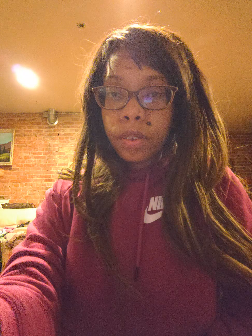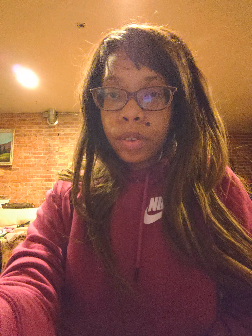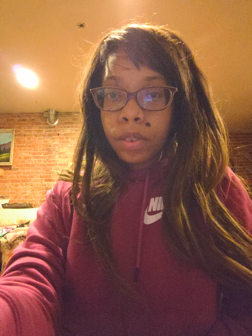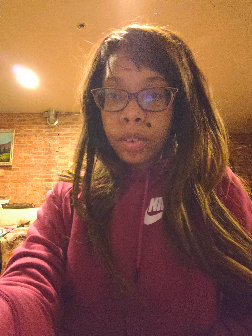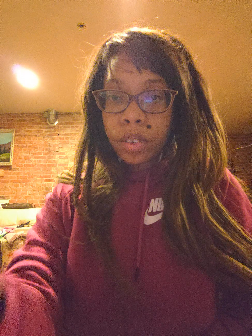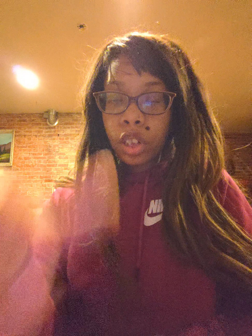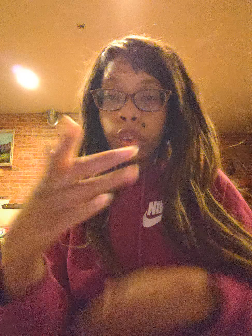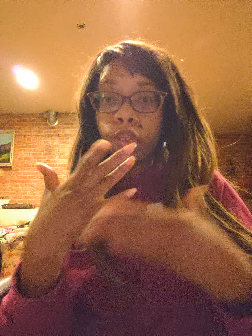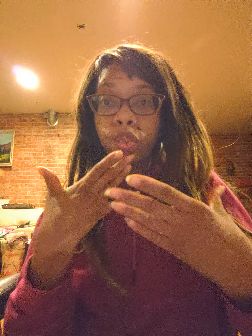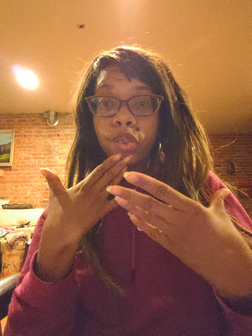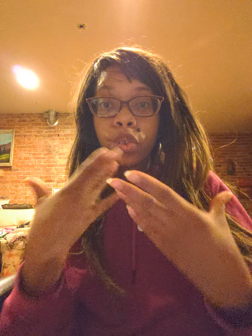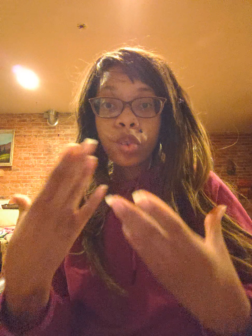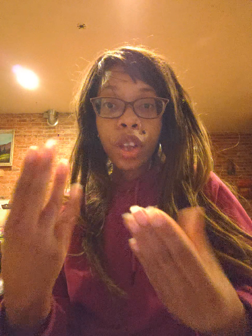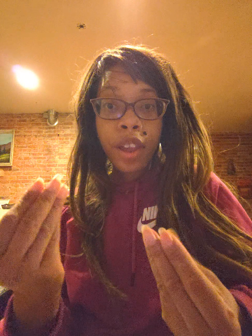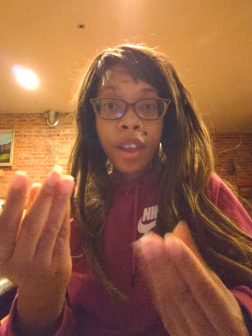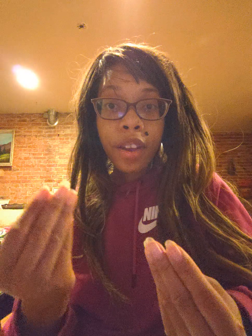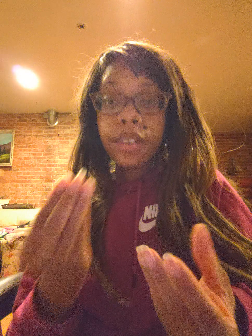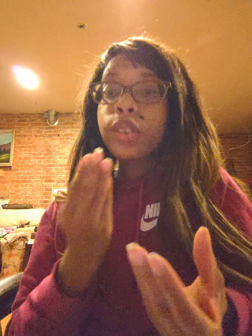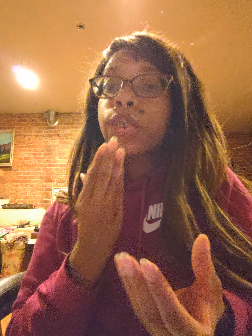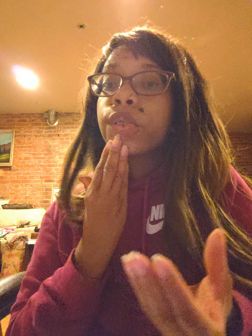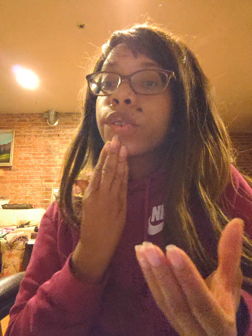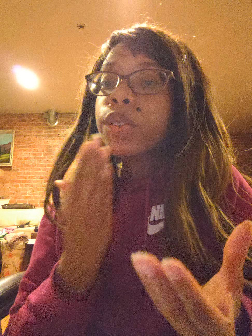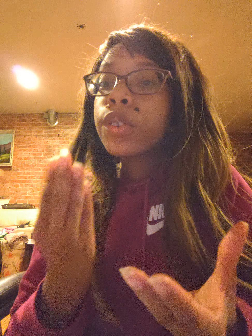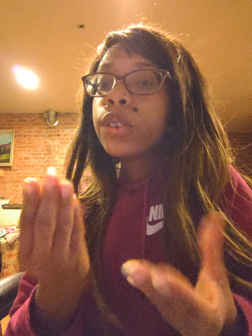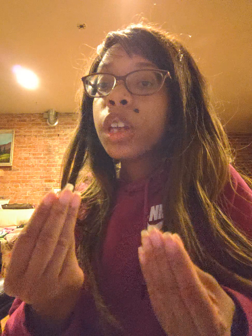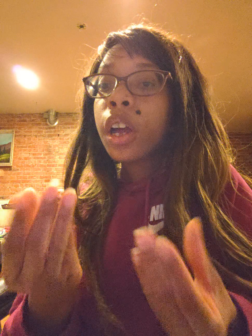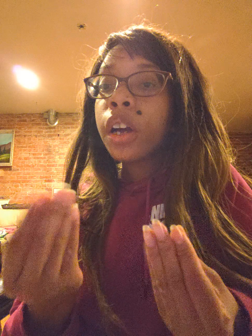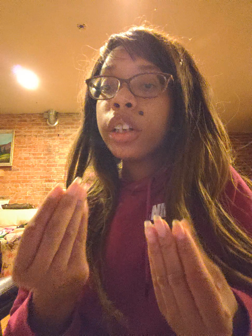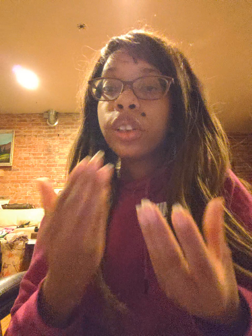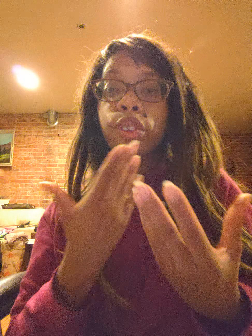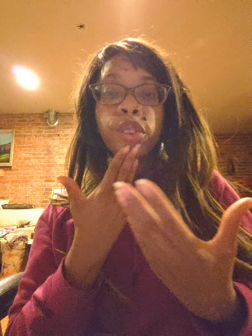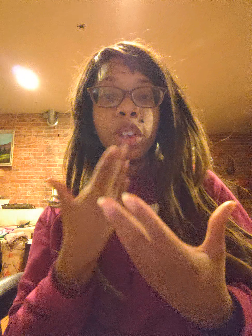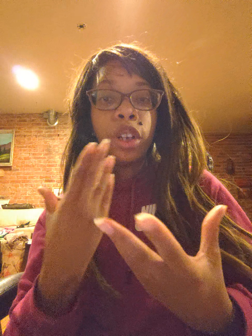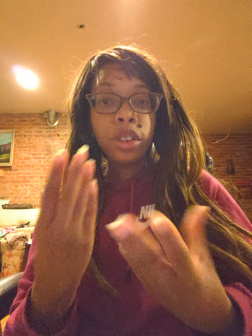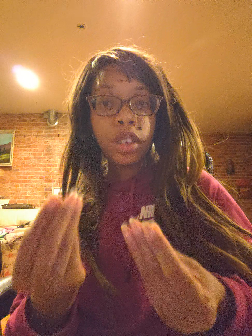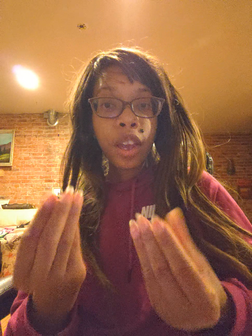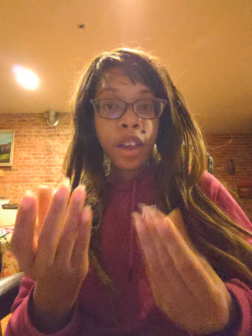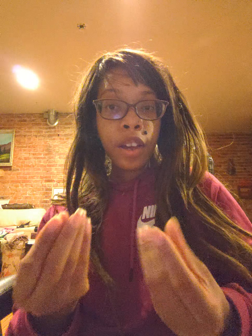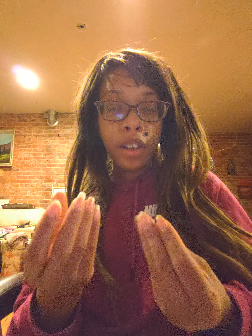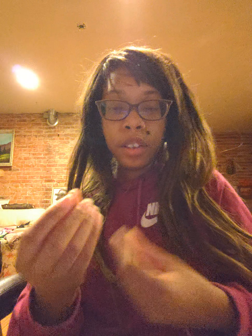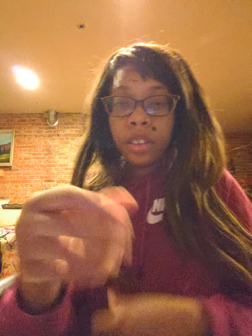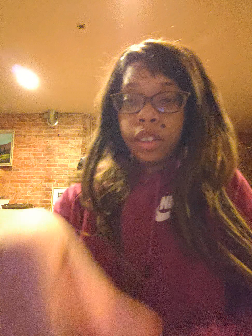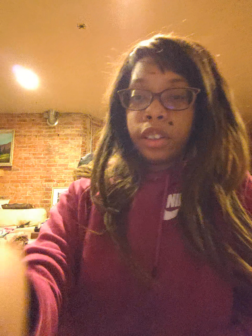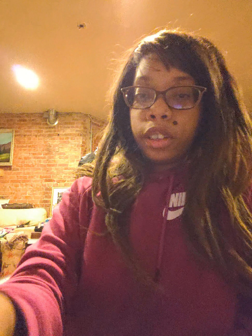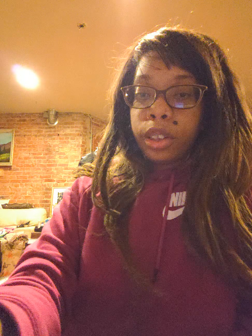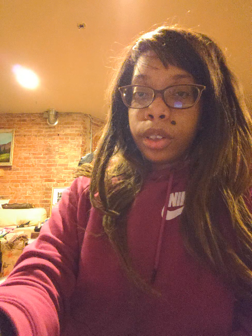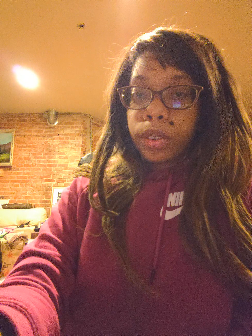wet